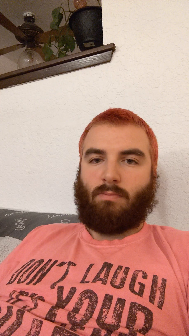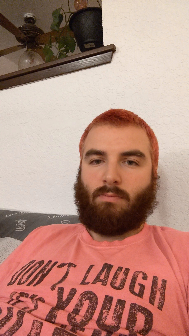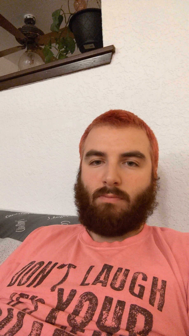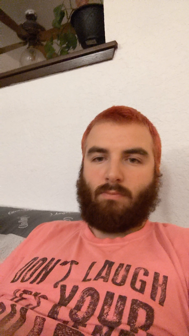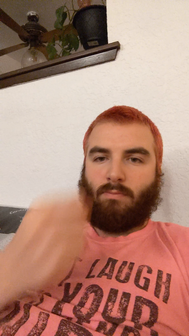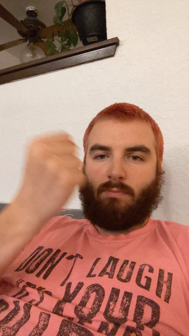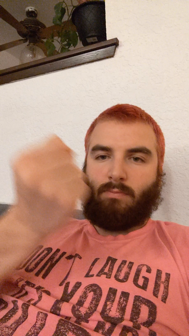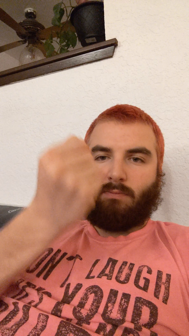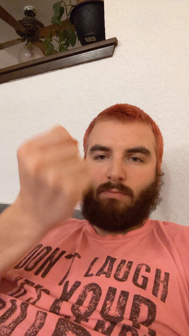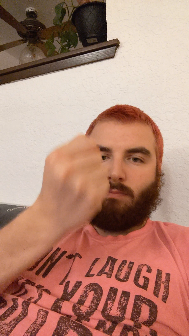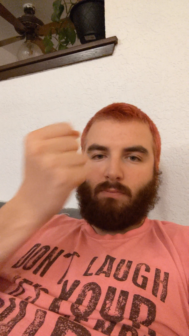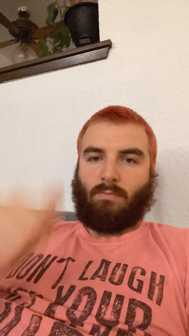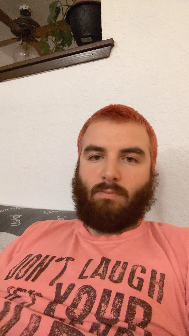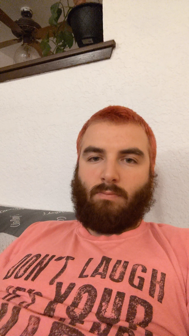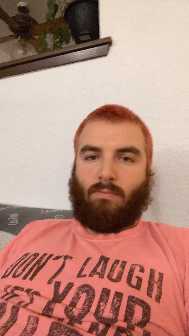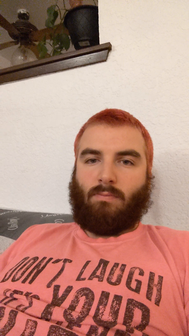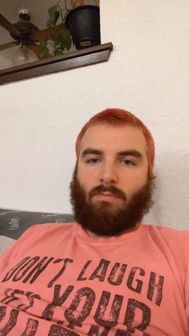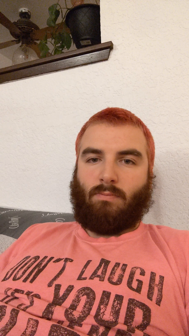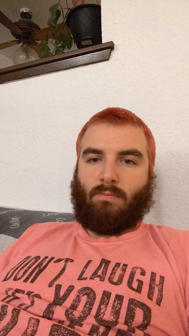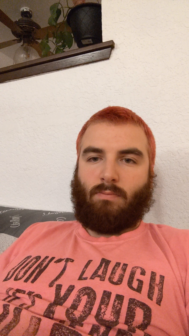hold